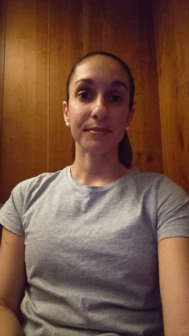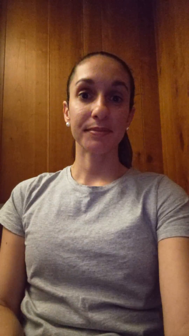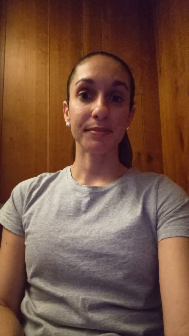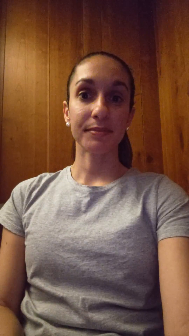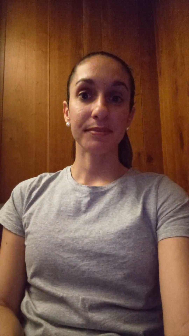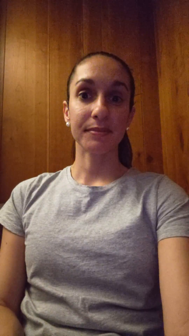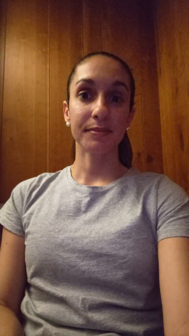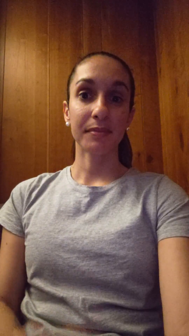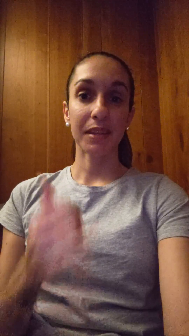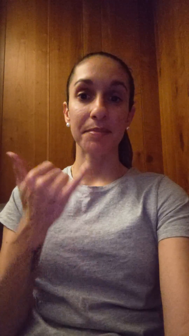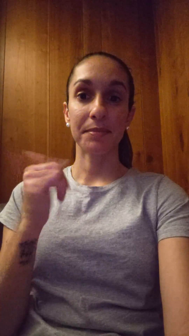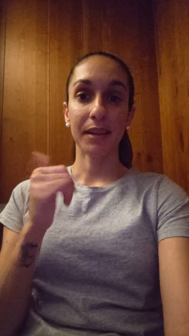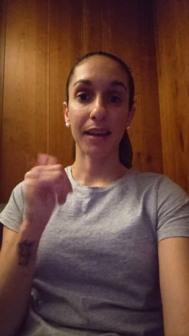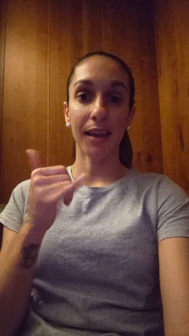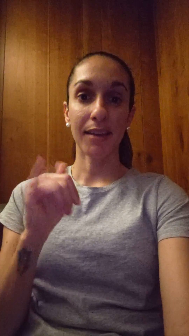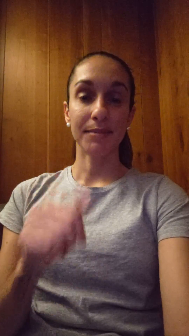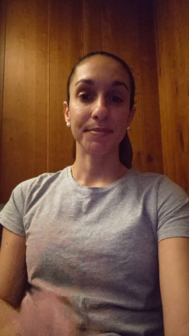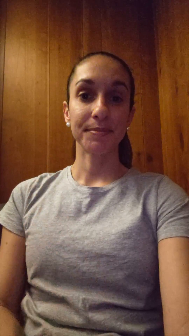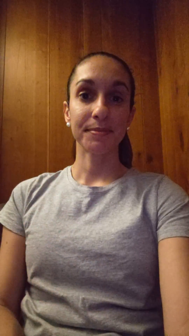play